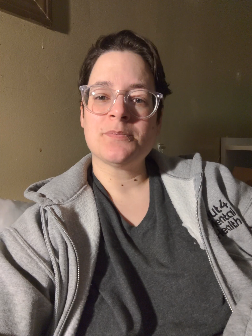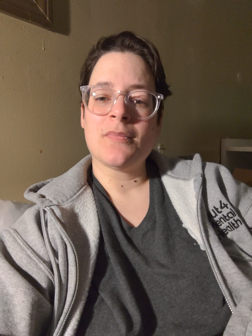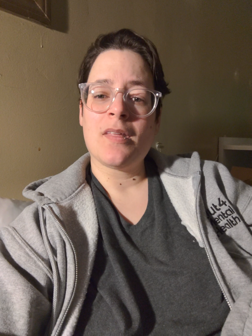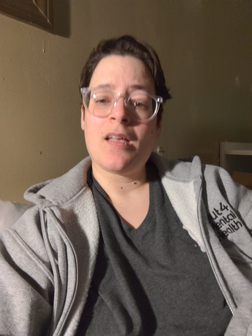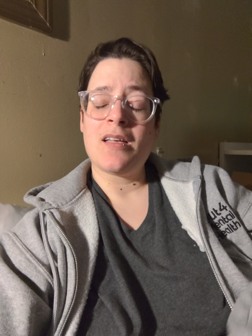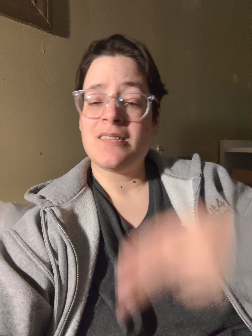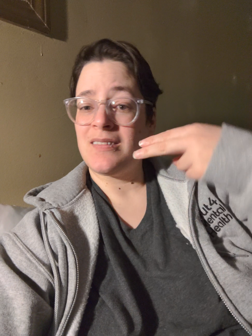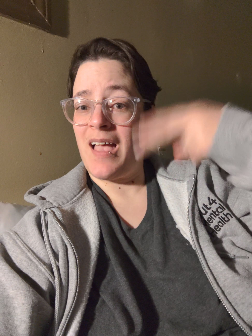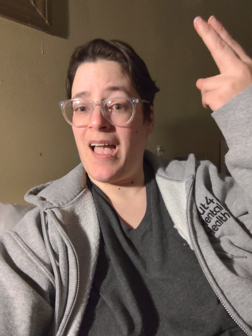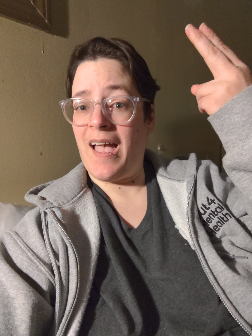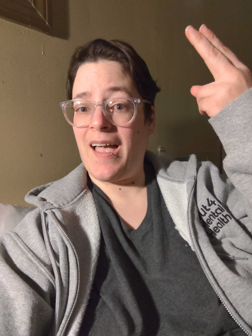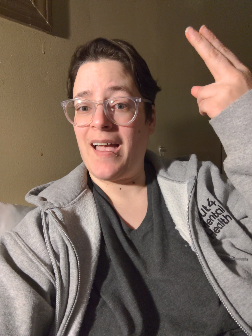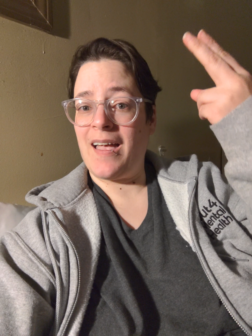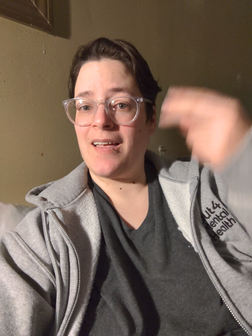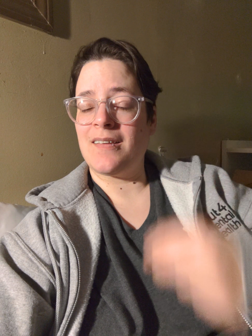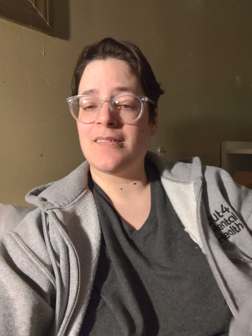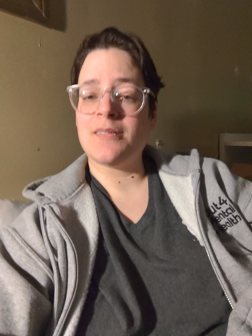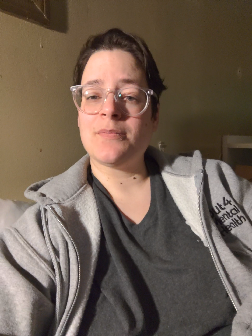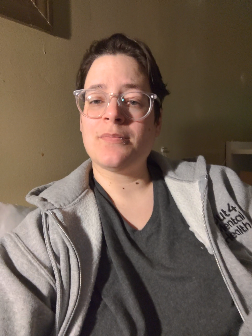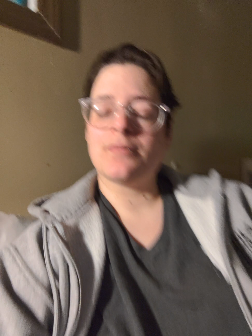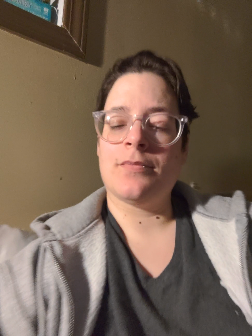high